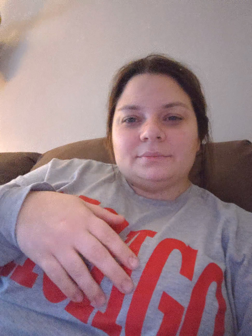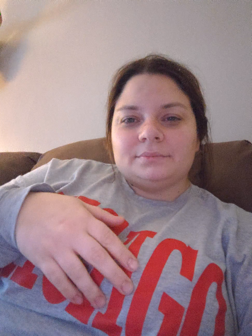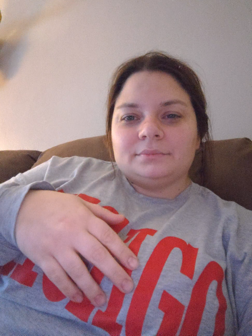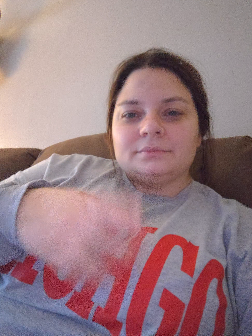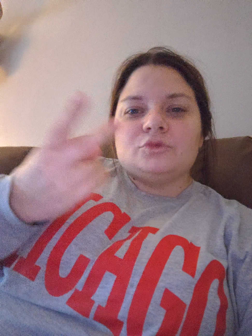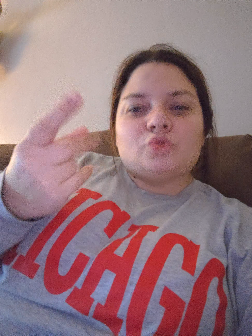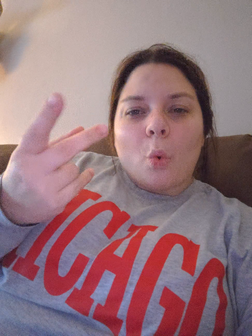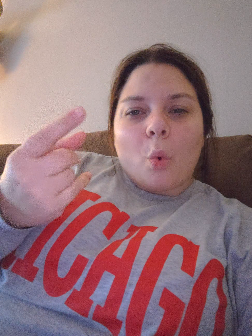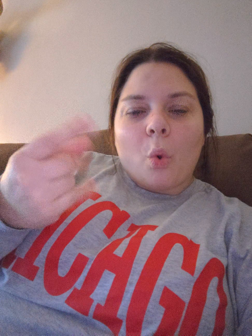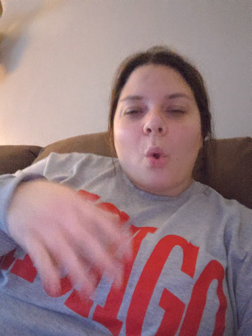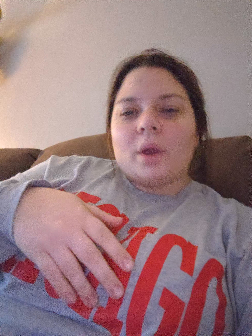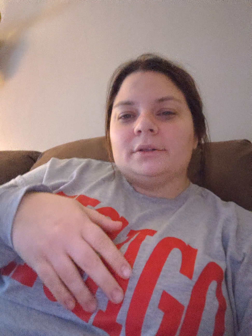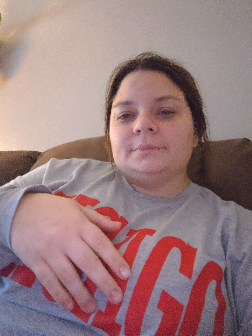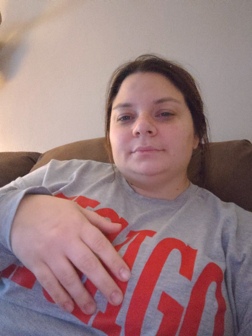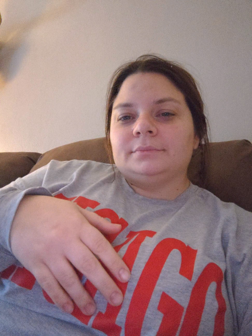dog